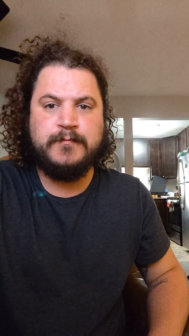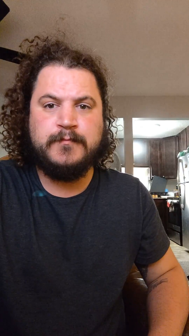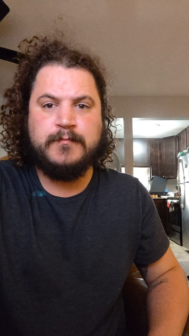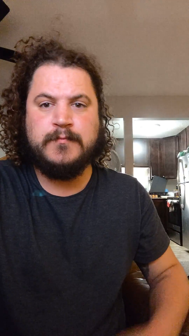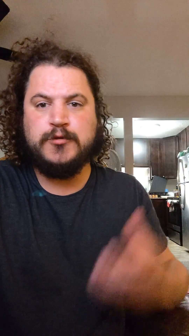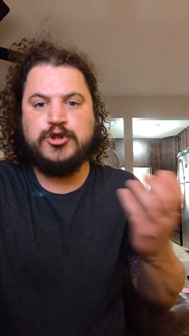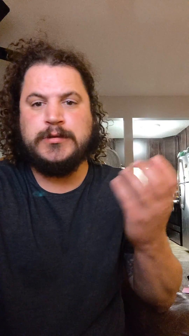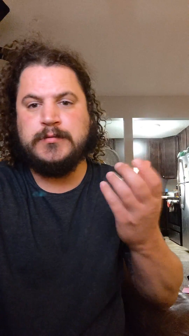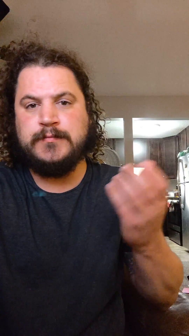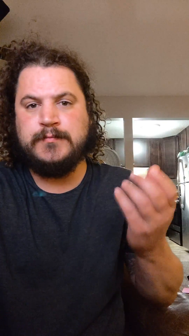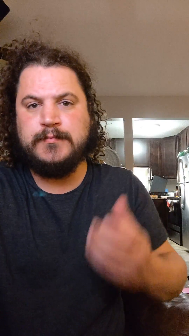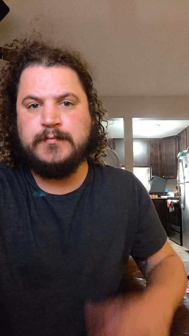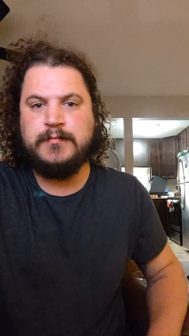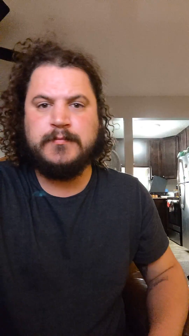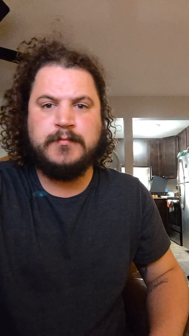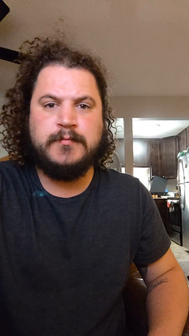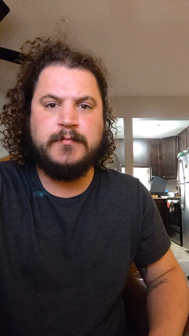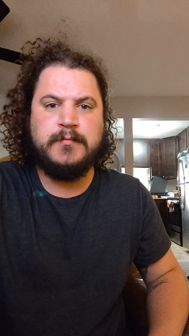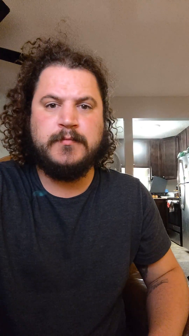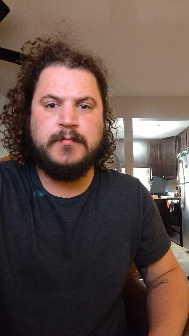shake